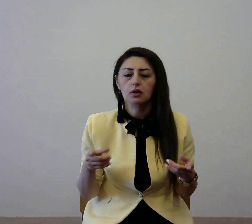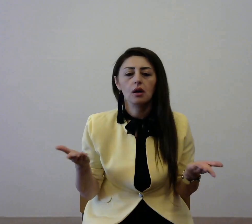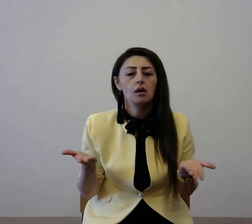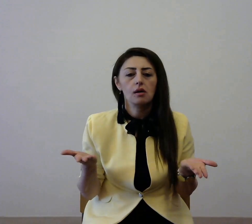hansı